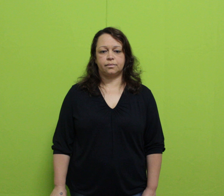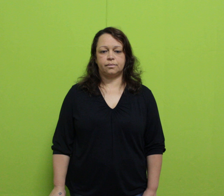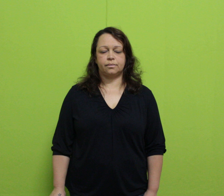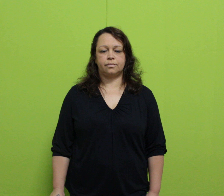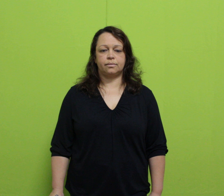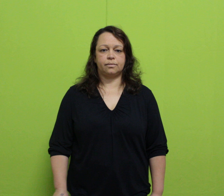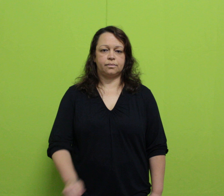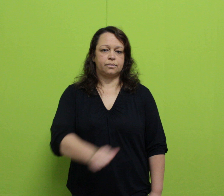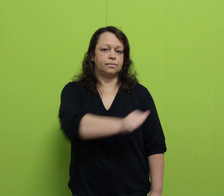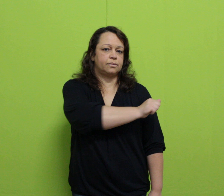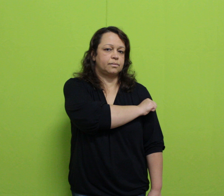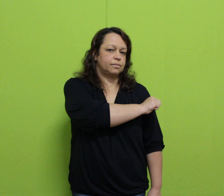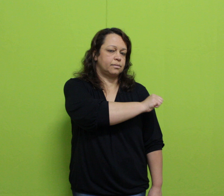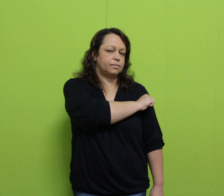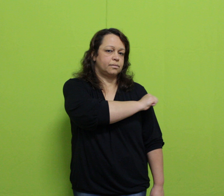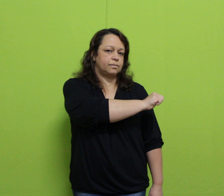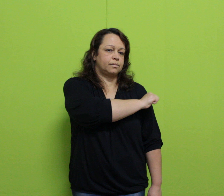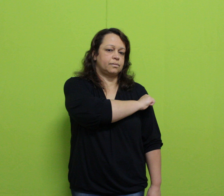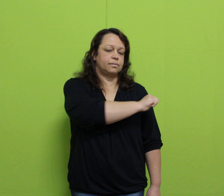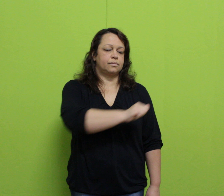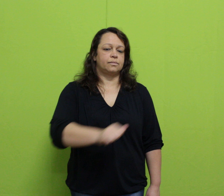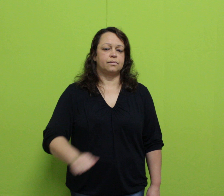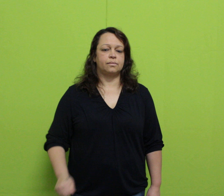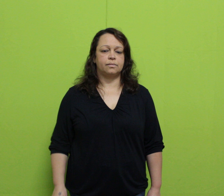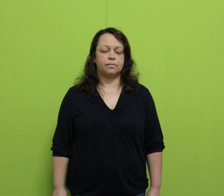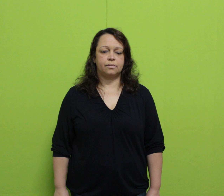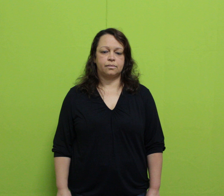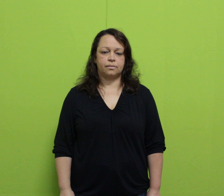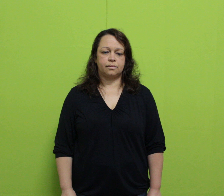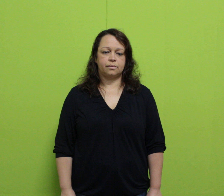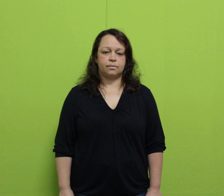aluno